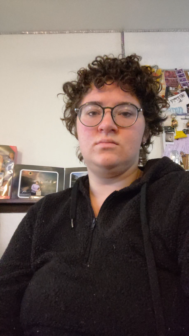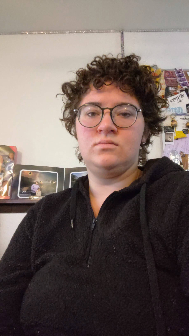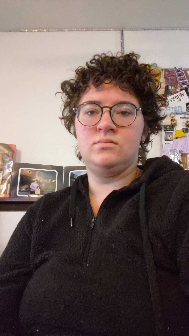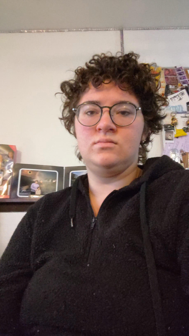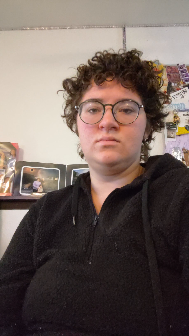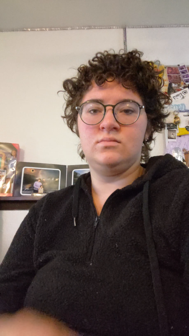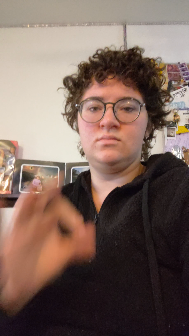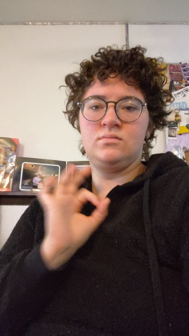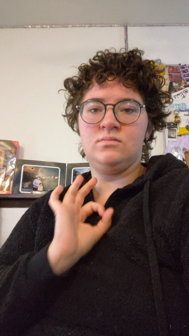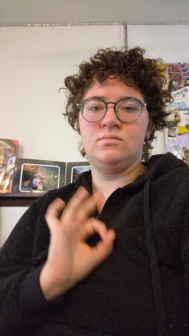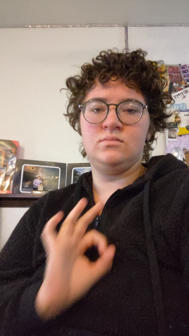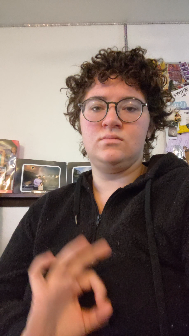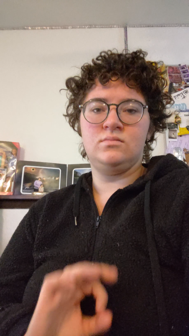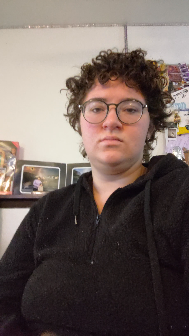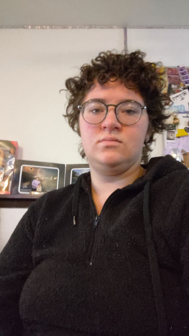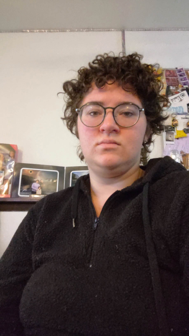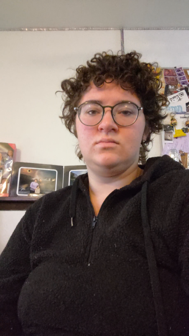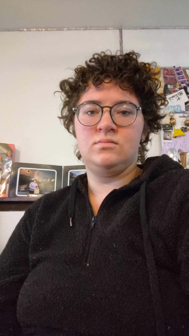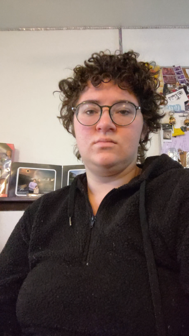button